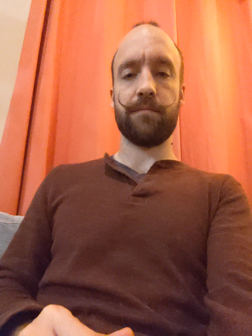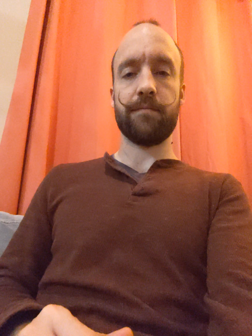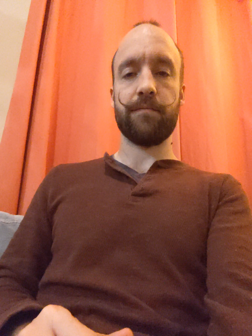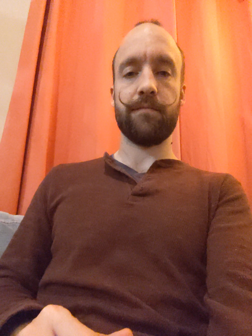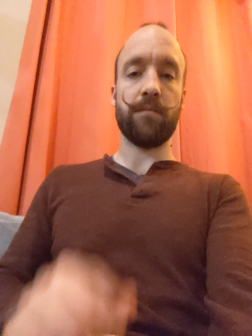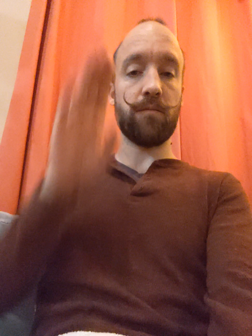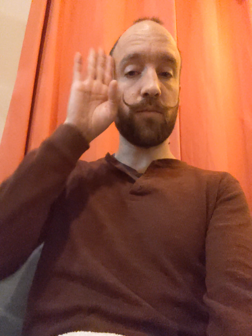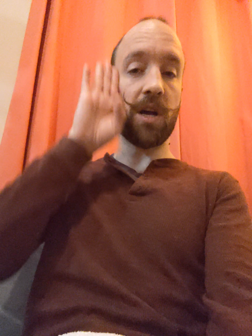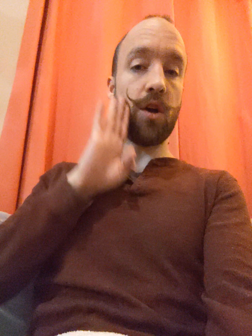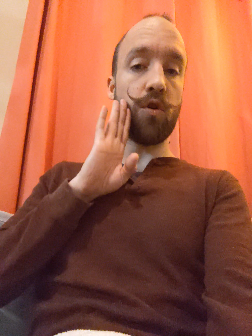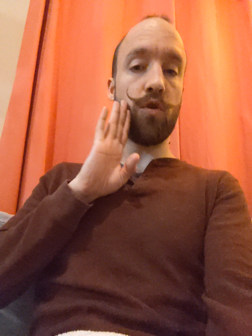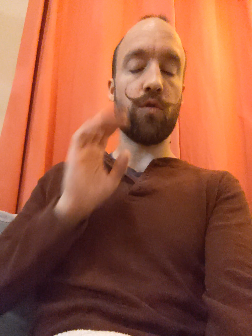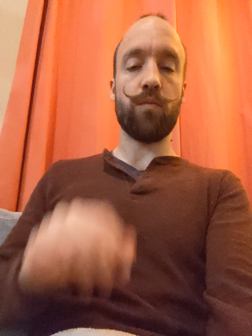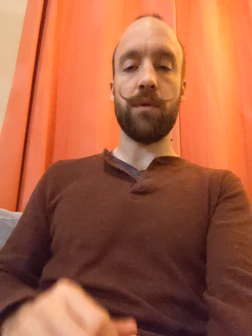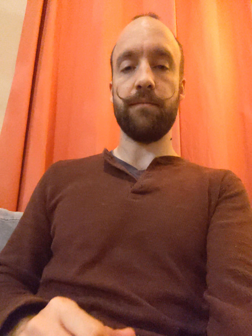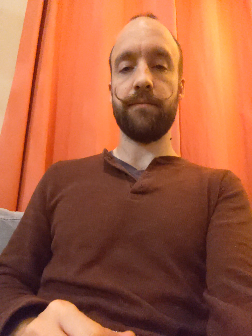brown